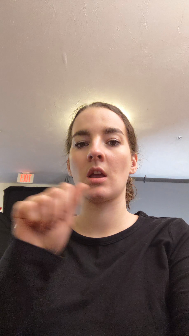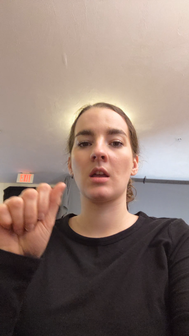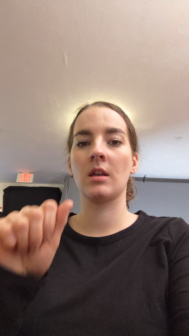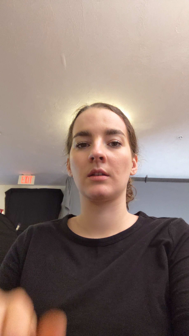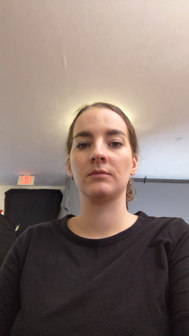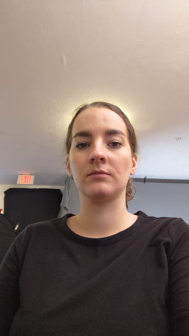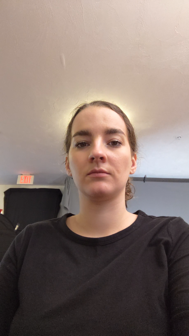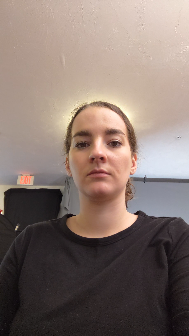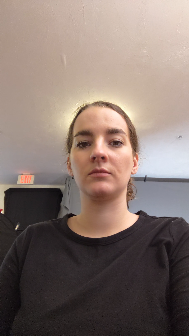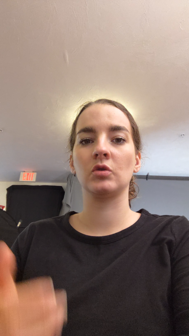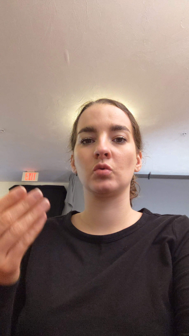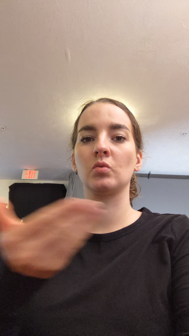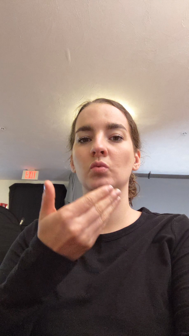new